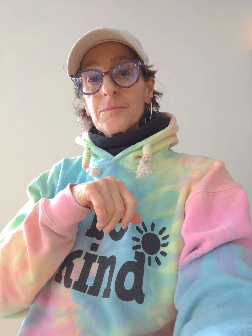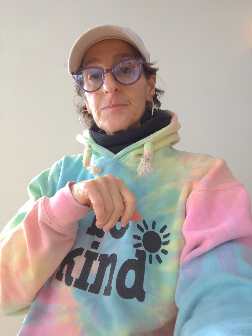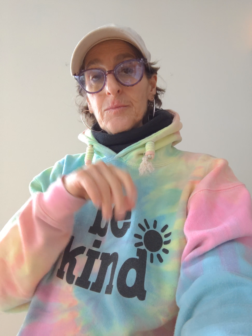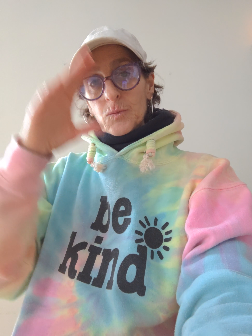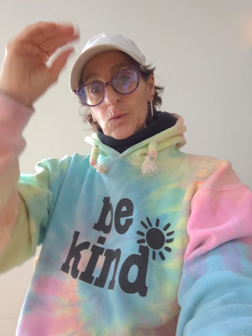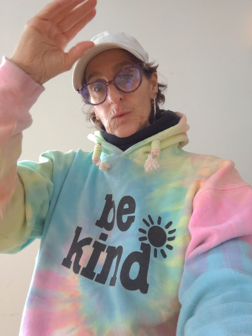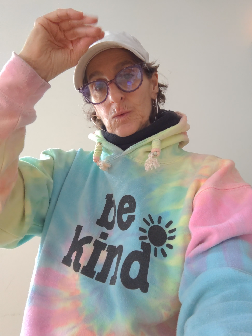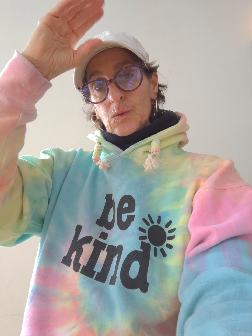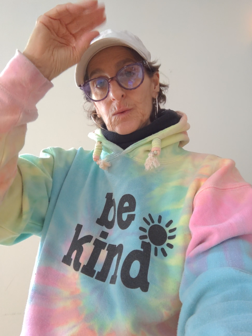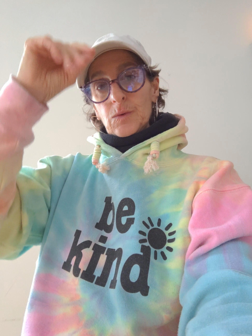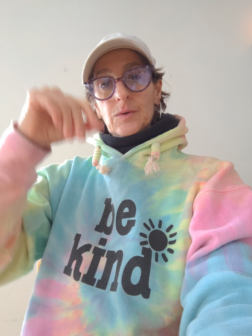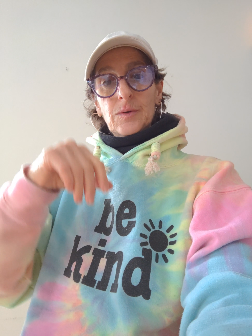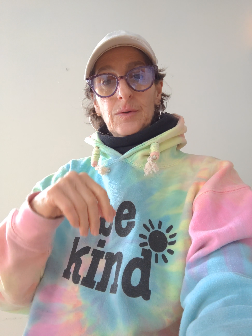boy